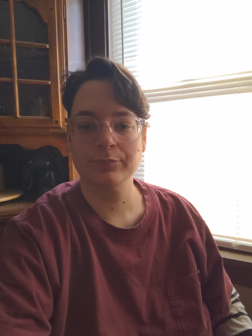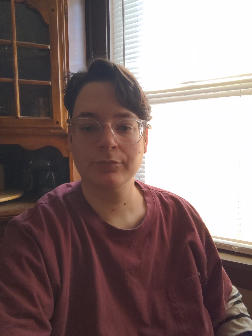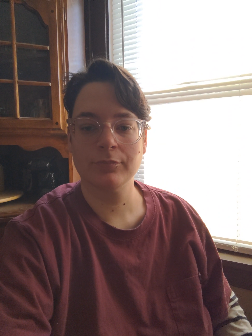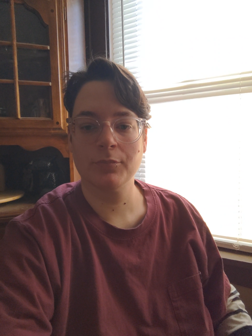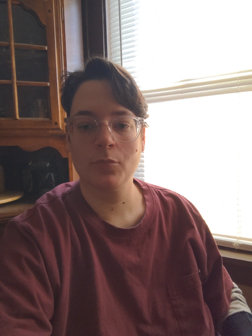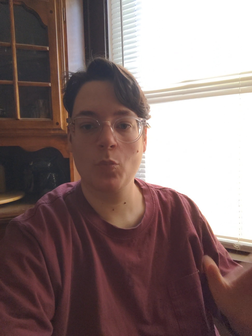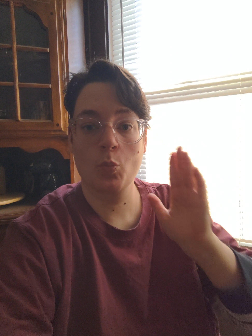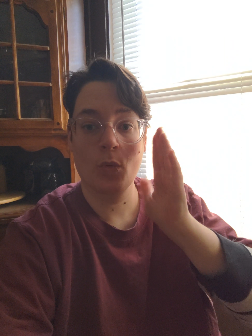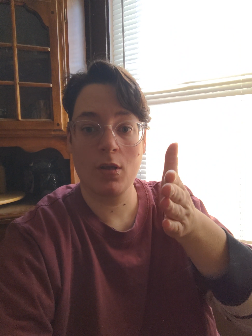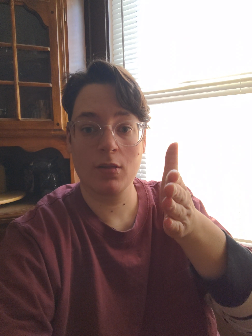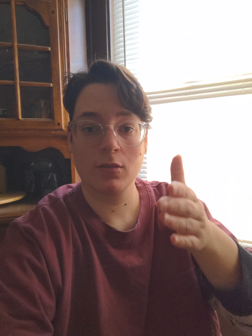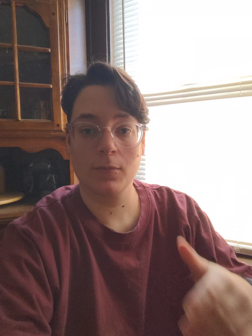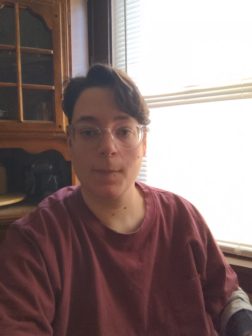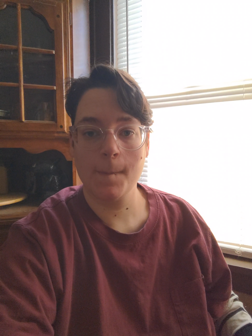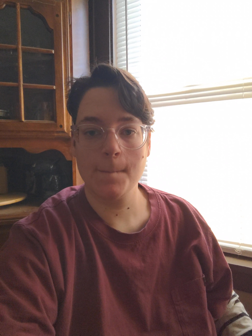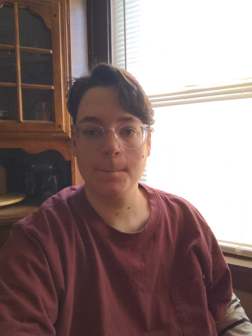will